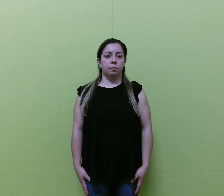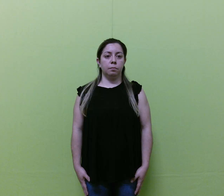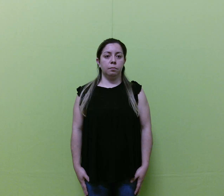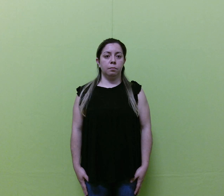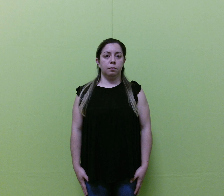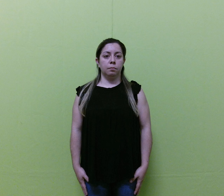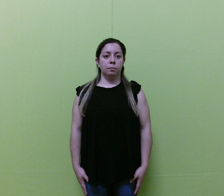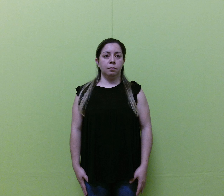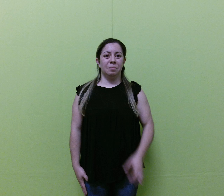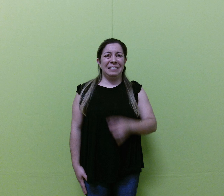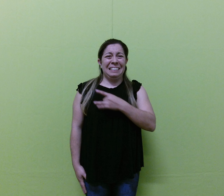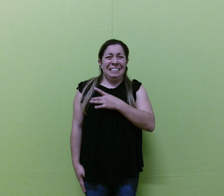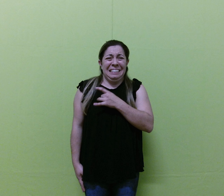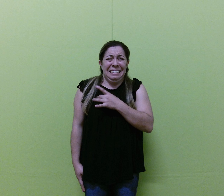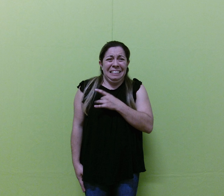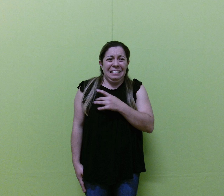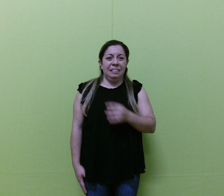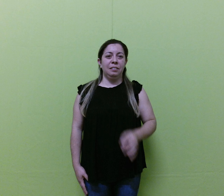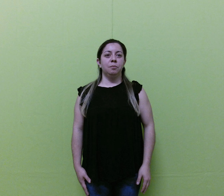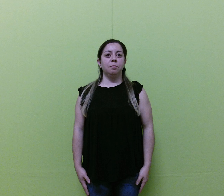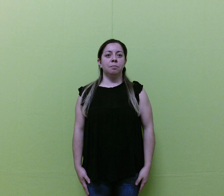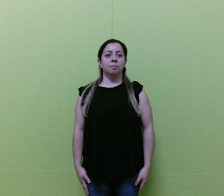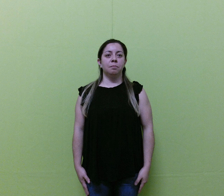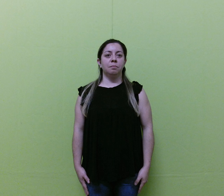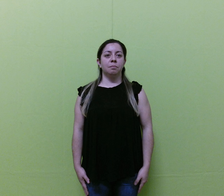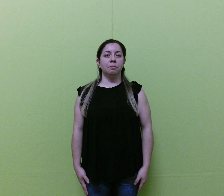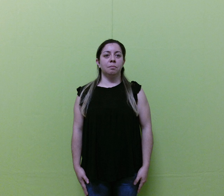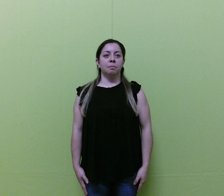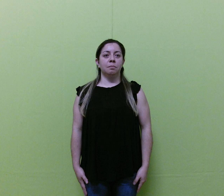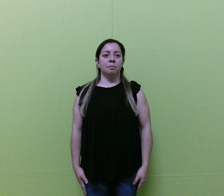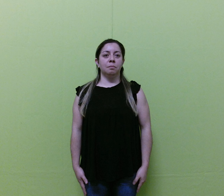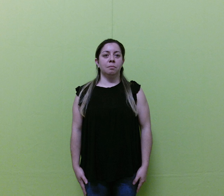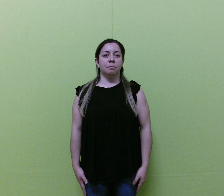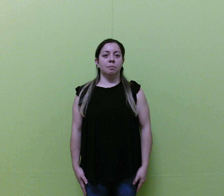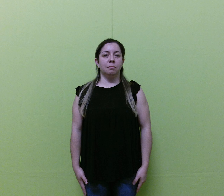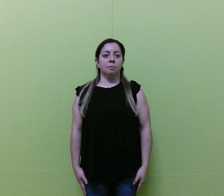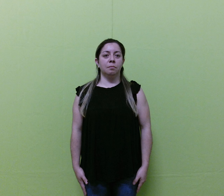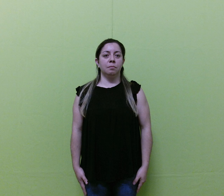medo